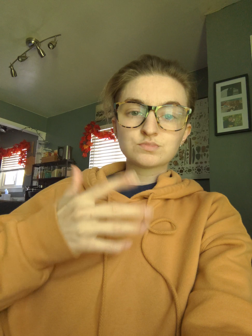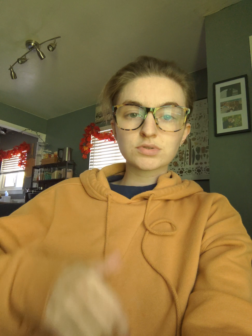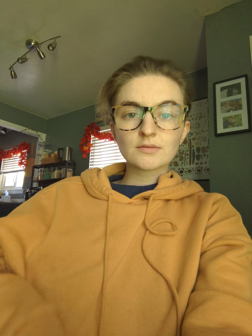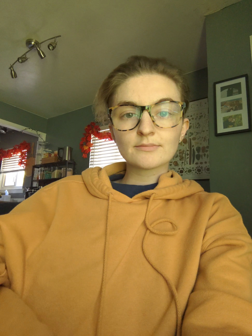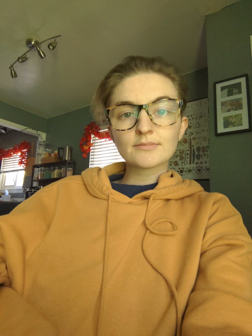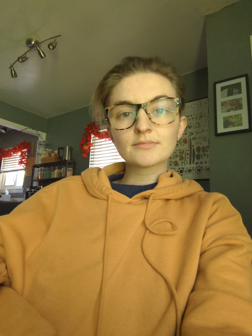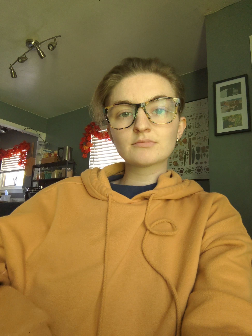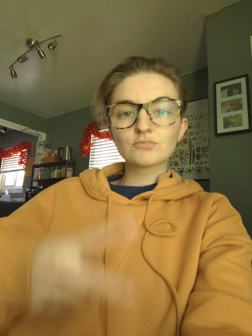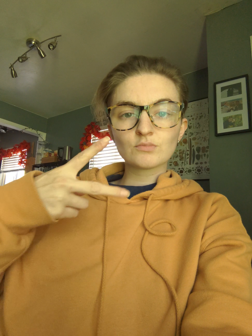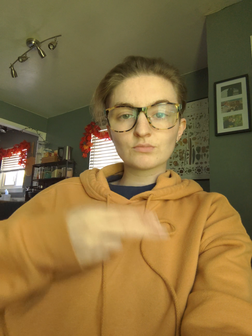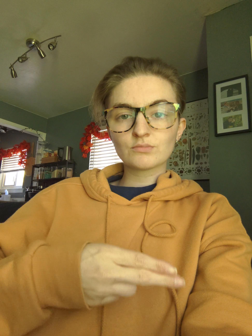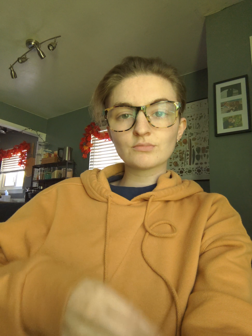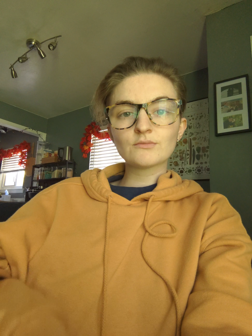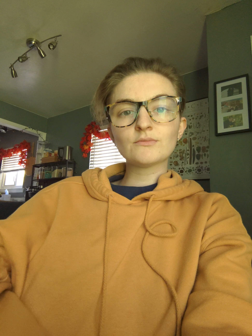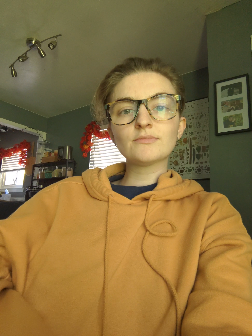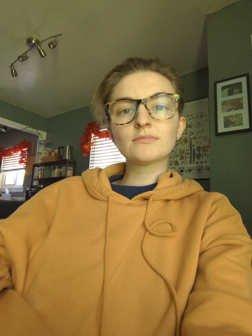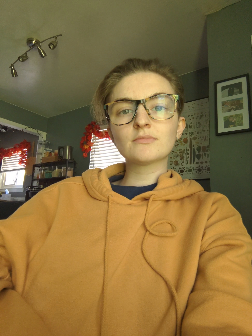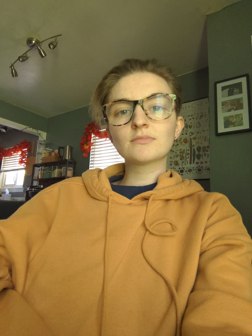cut